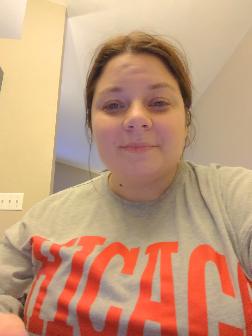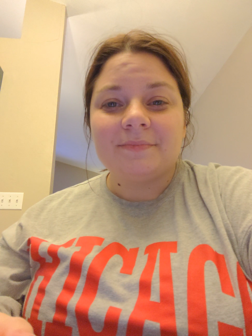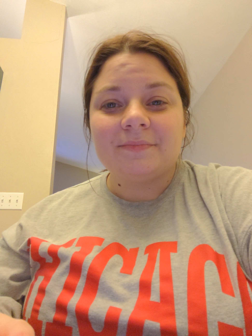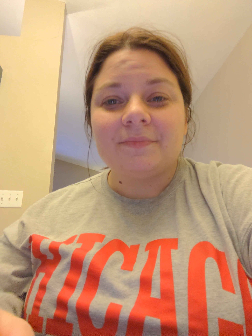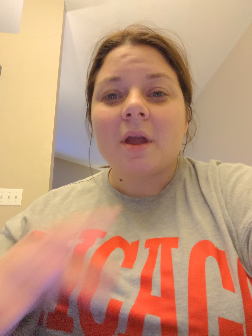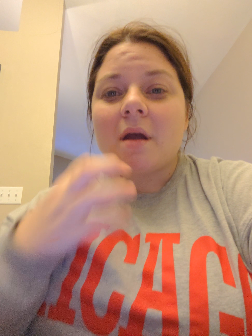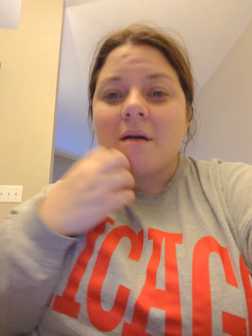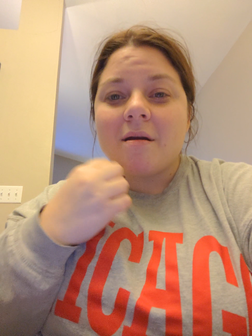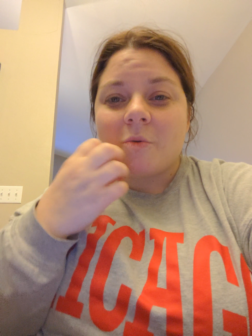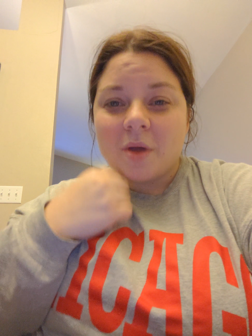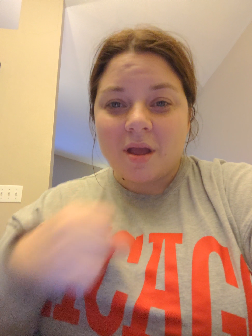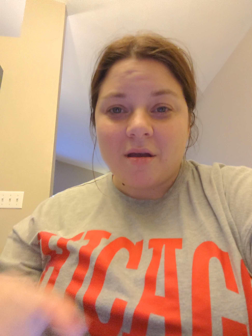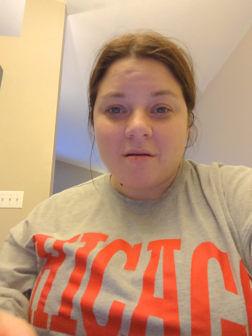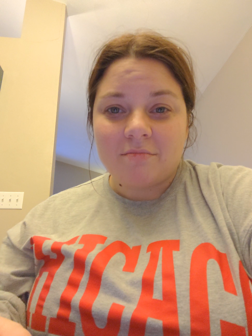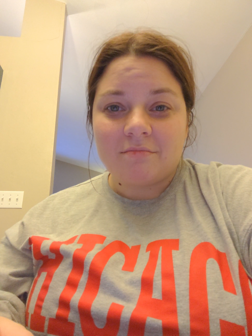underwear